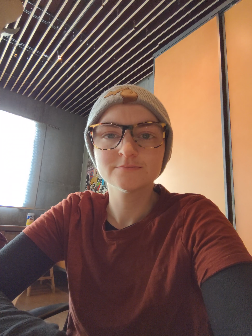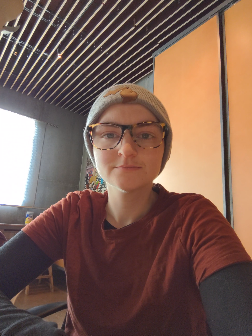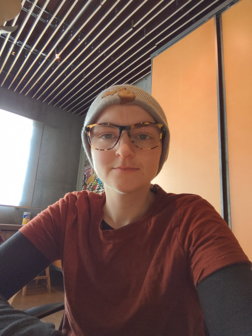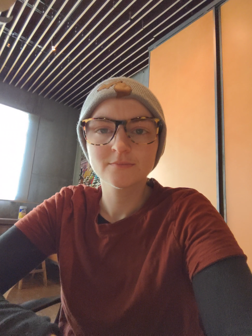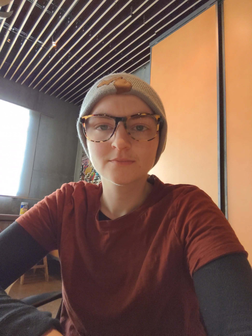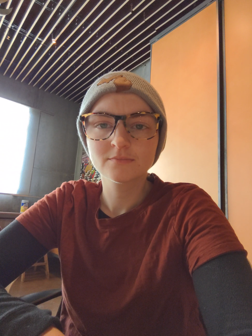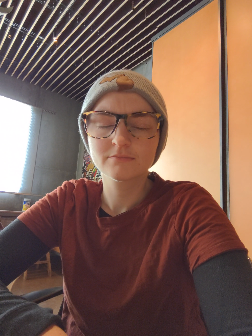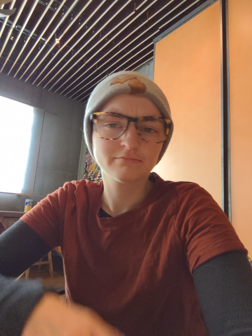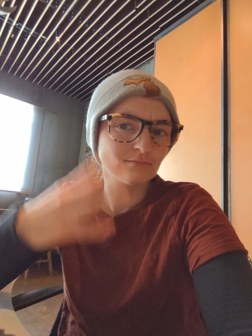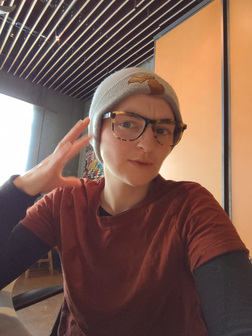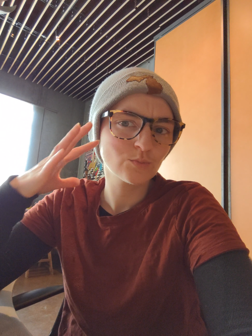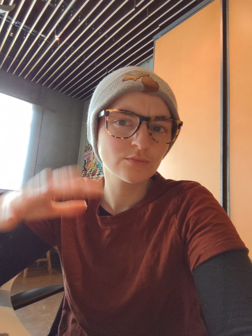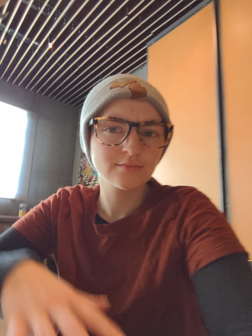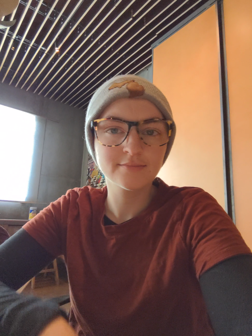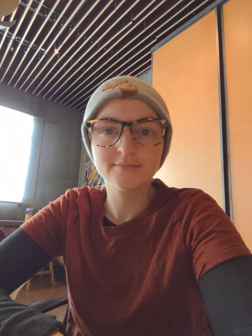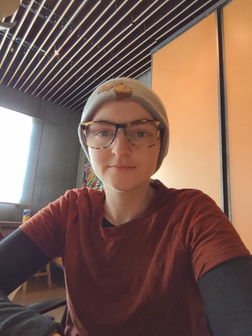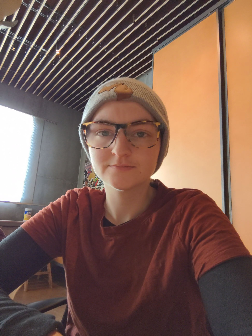noisy